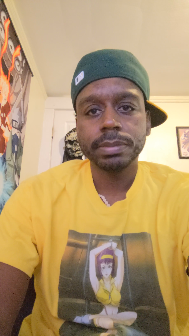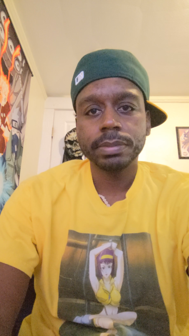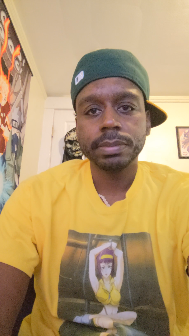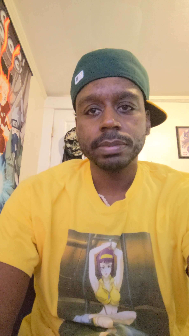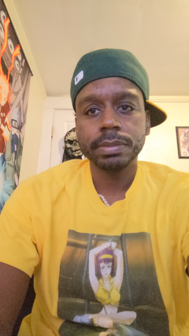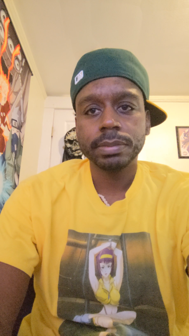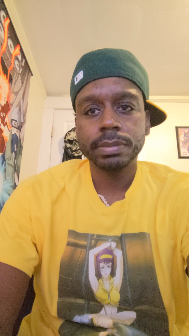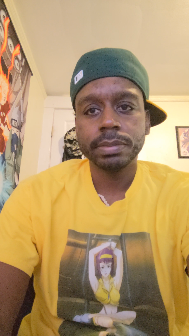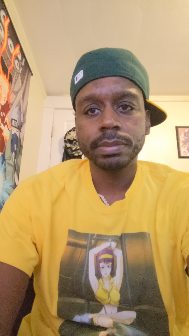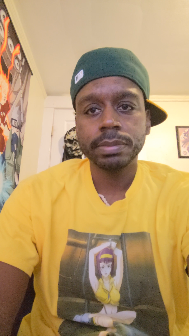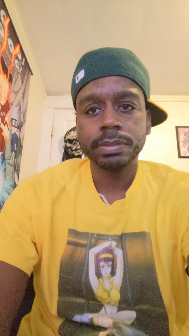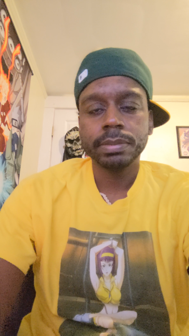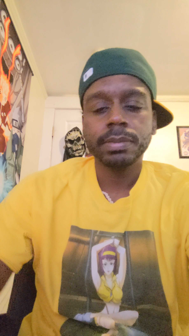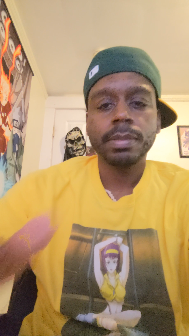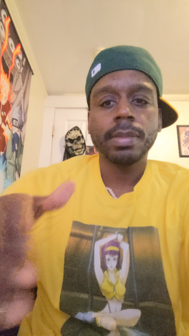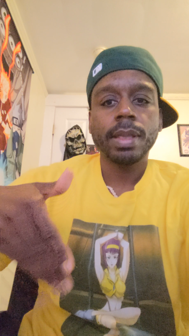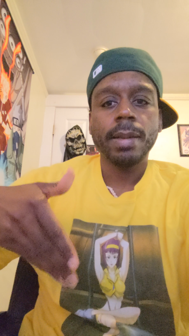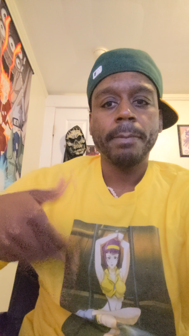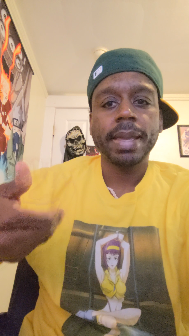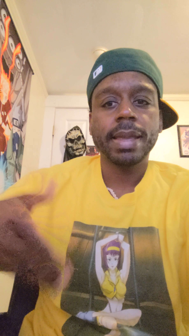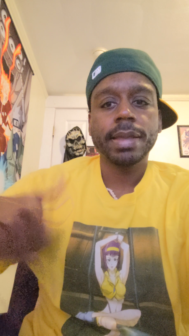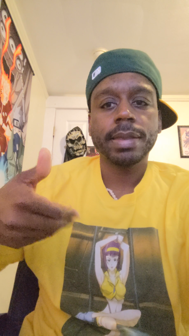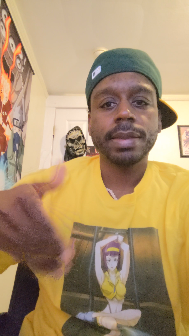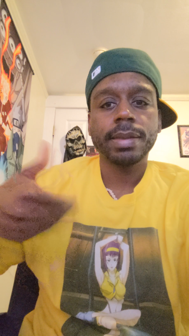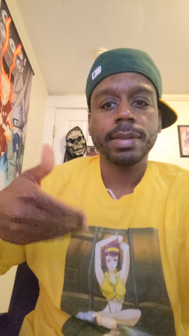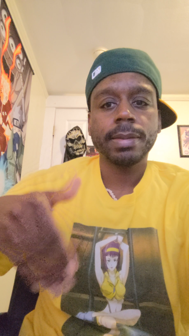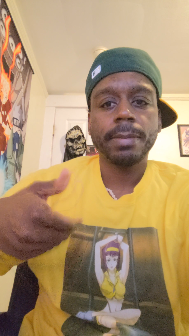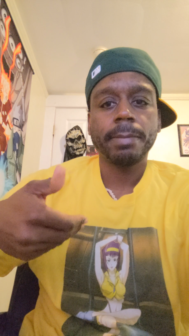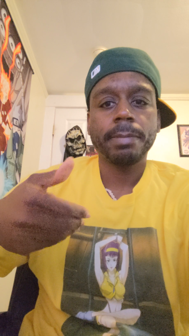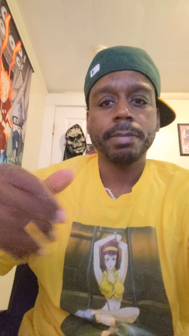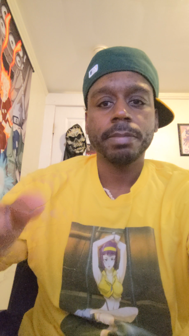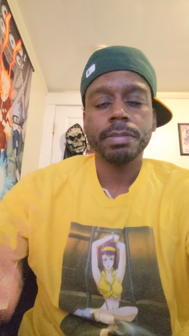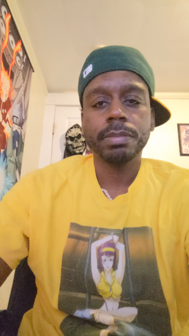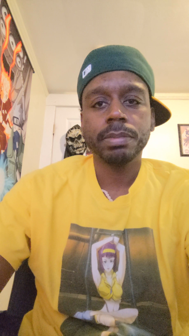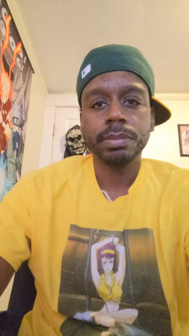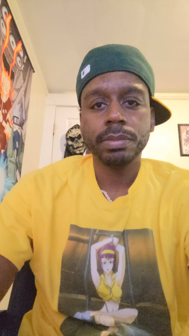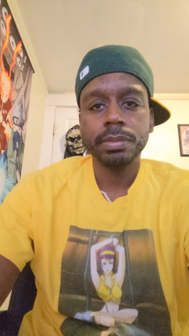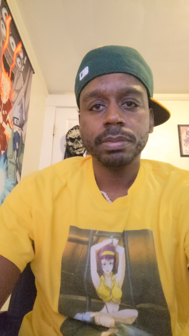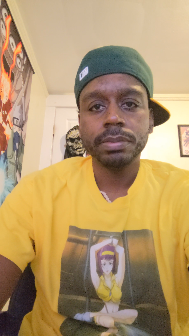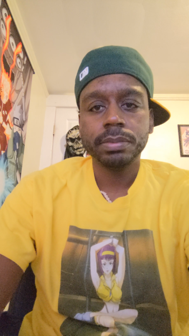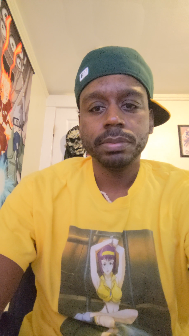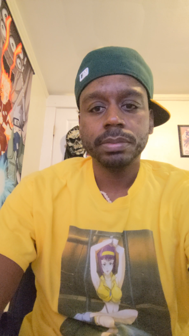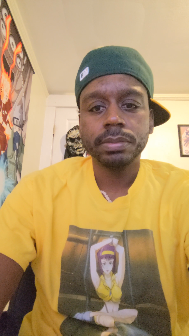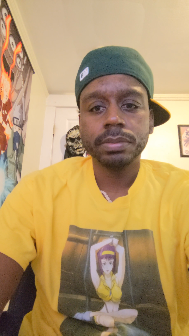pants